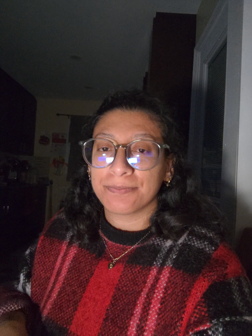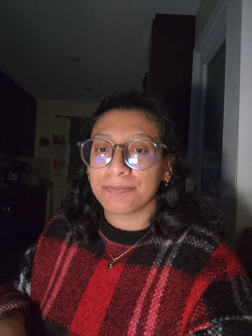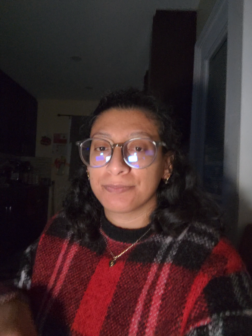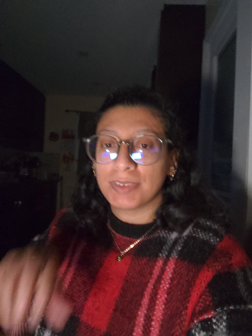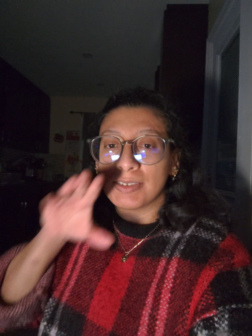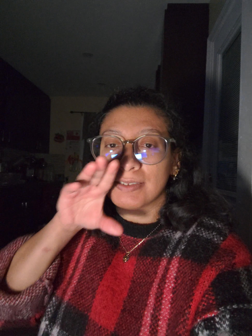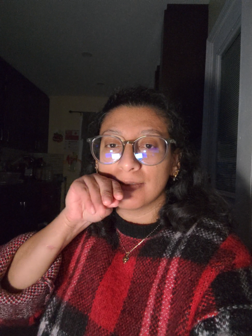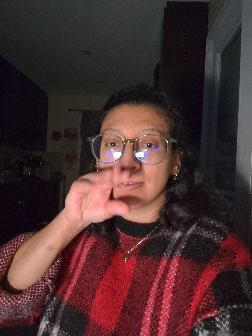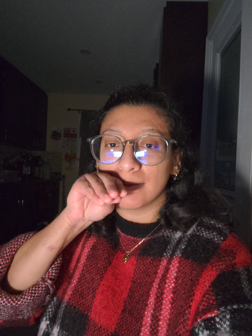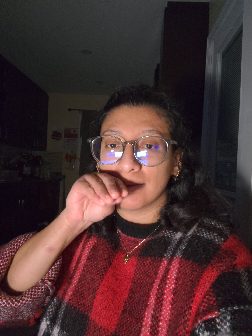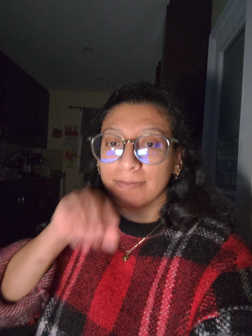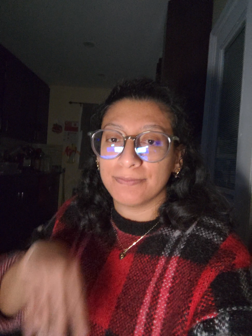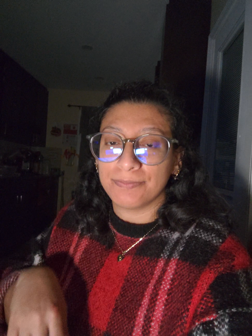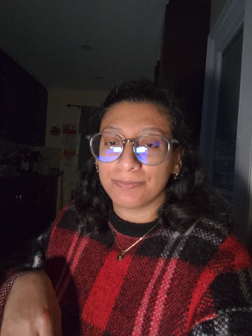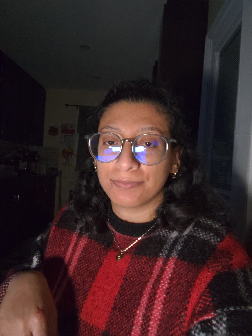duck